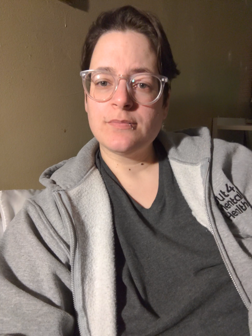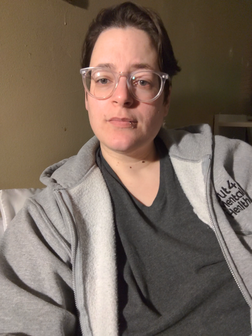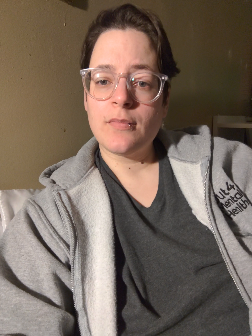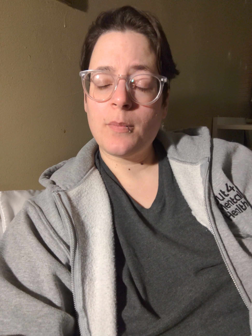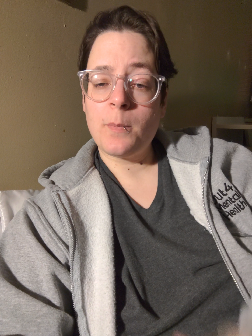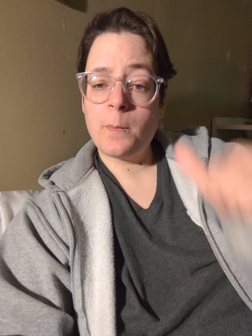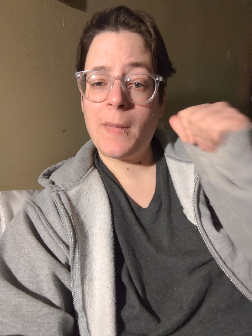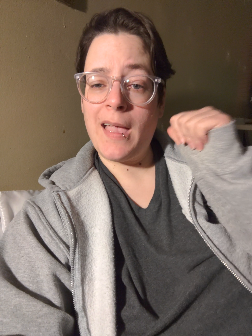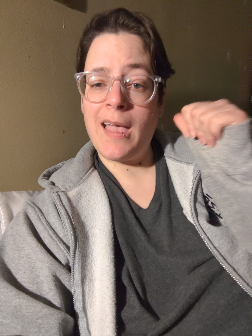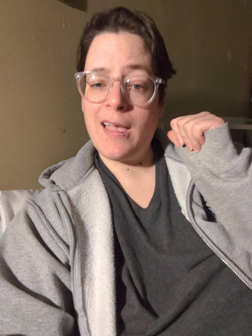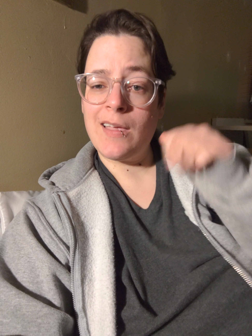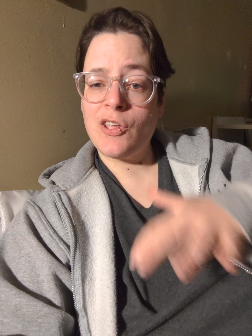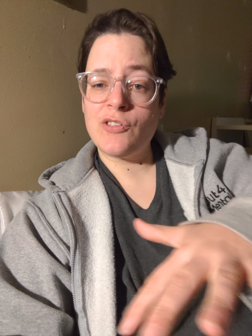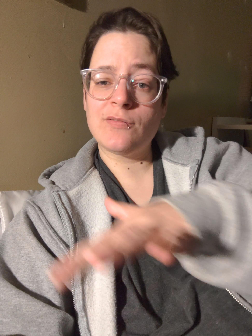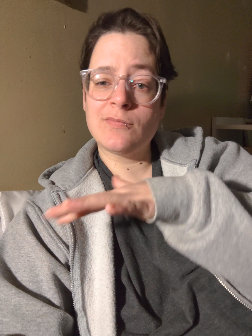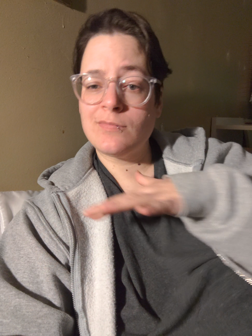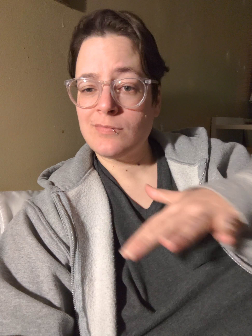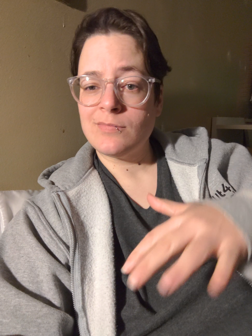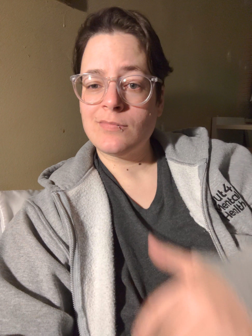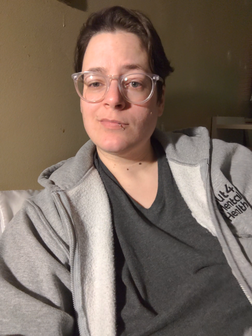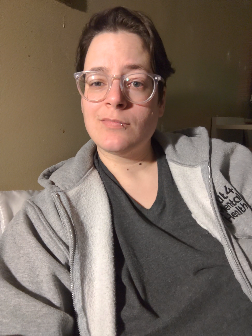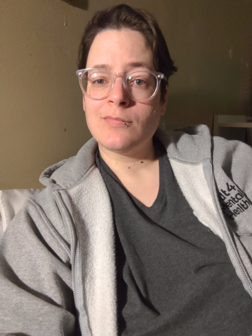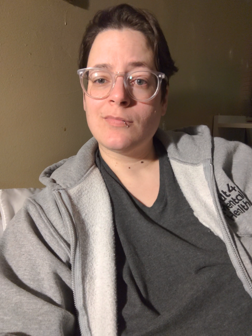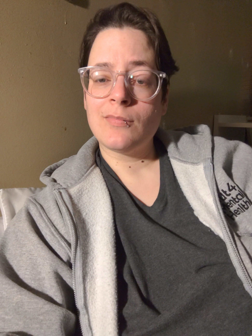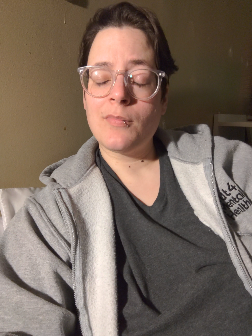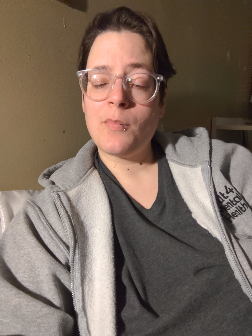backyard